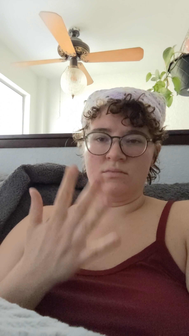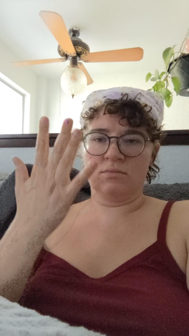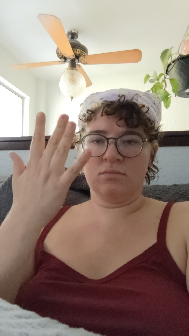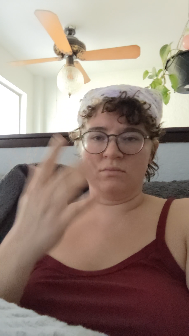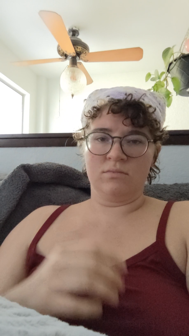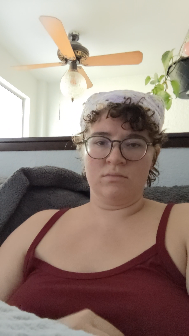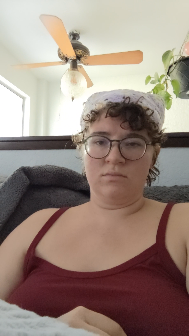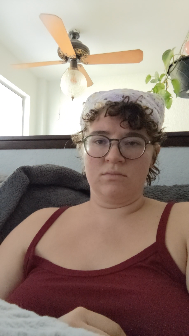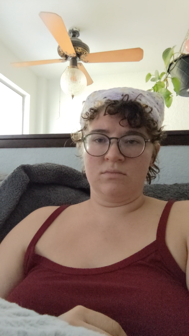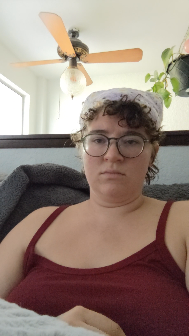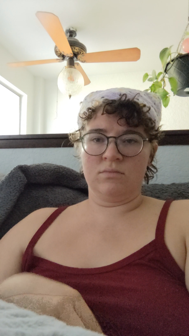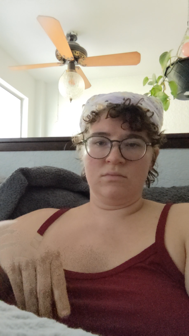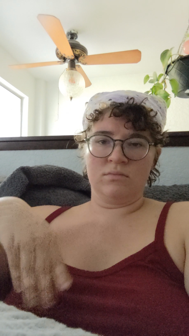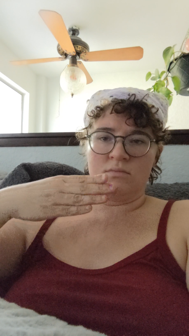kick